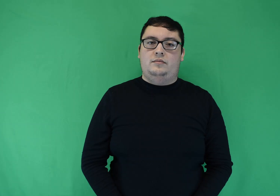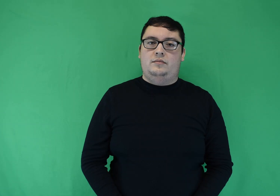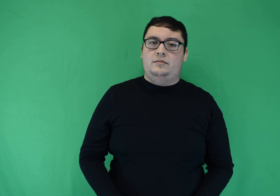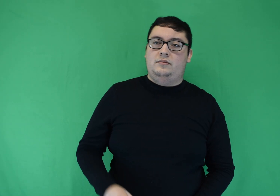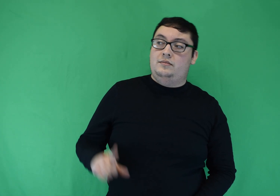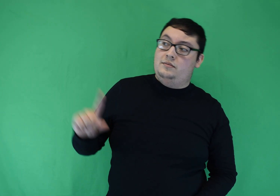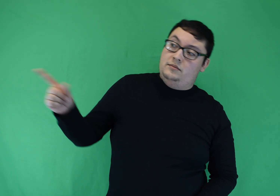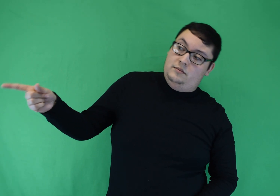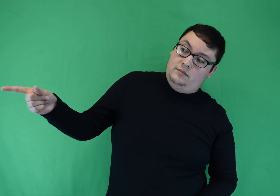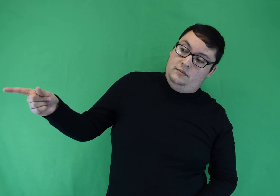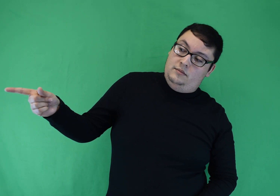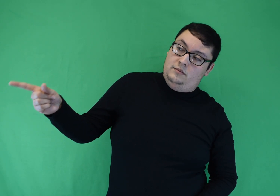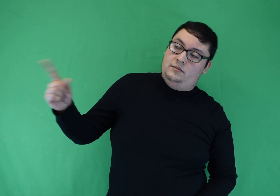él